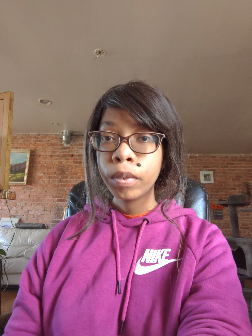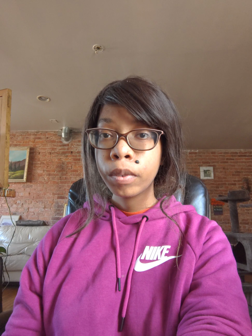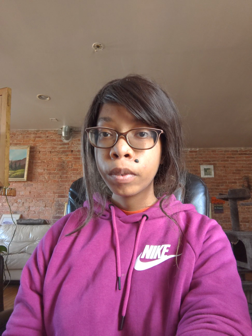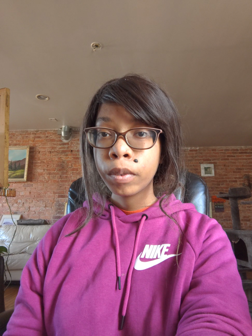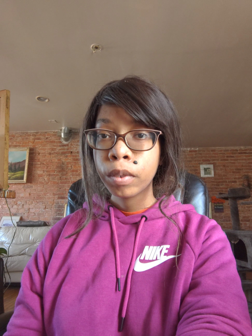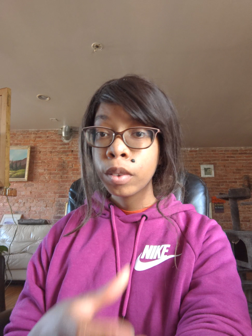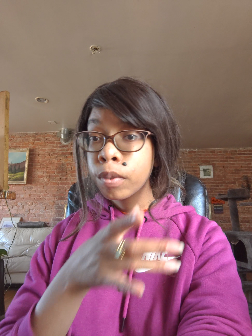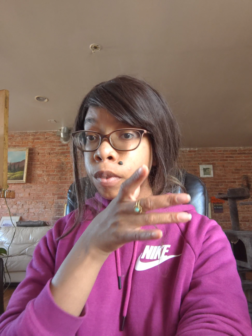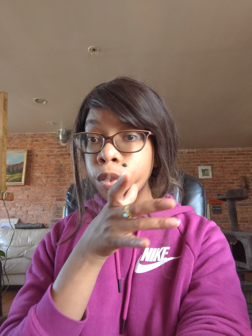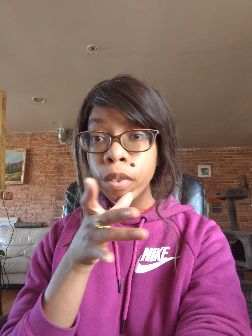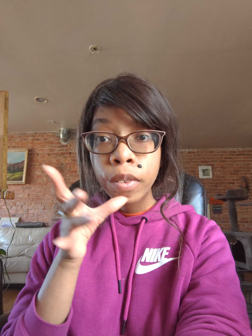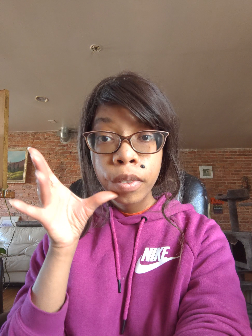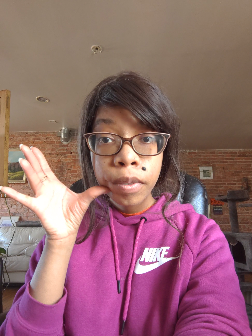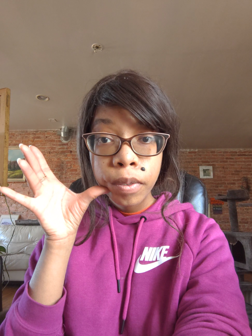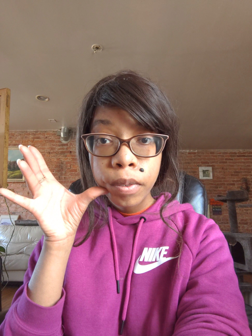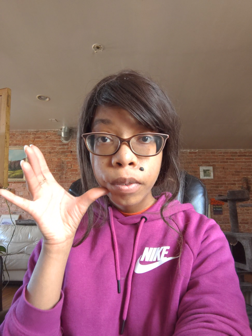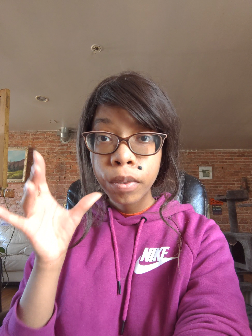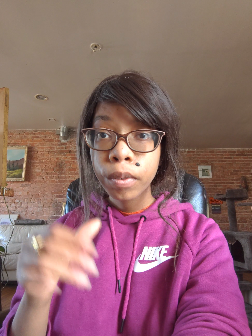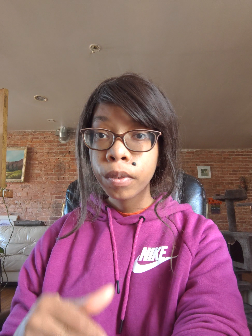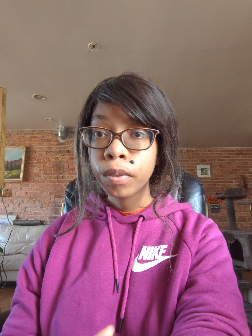farm